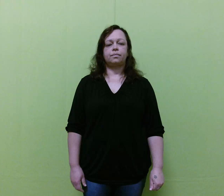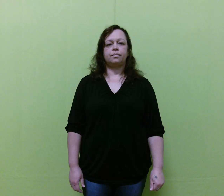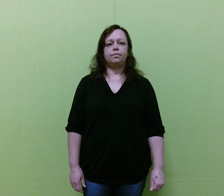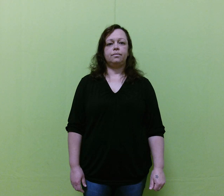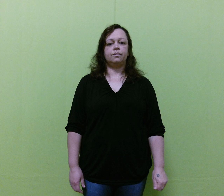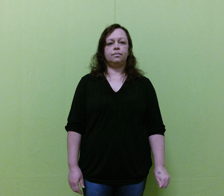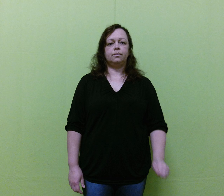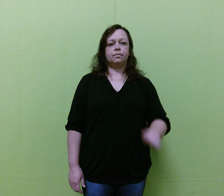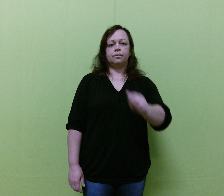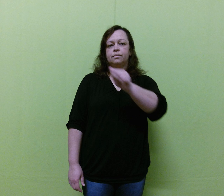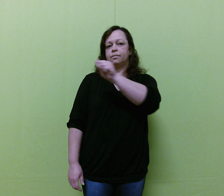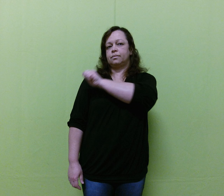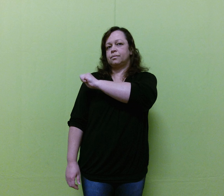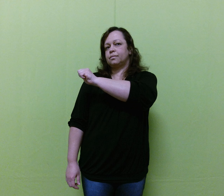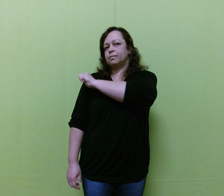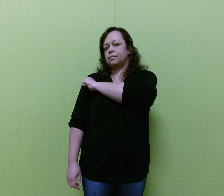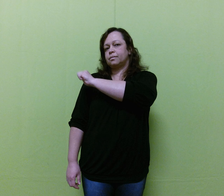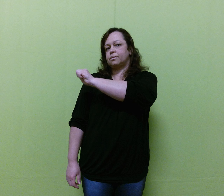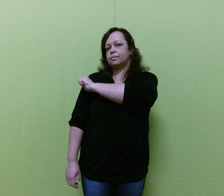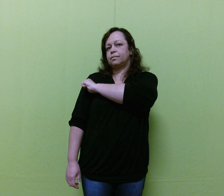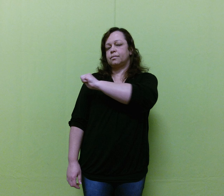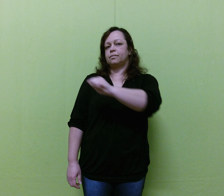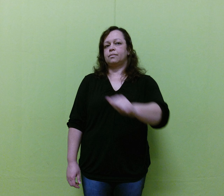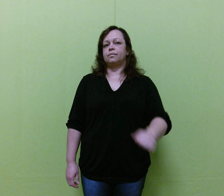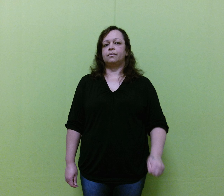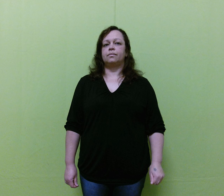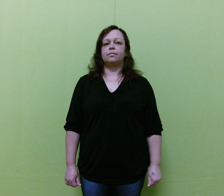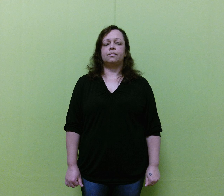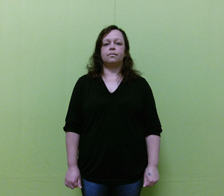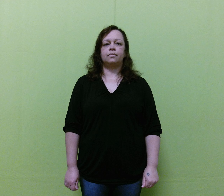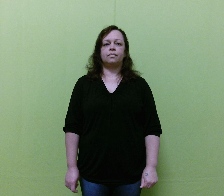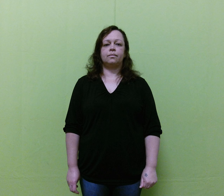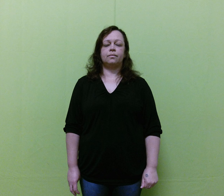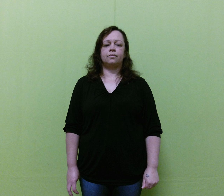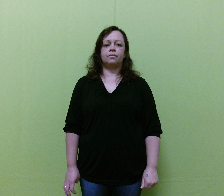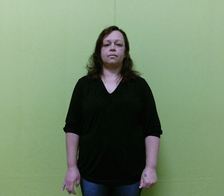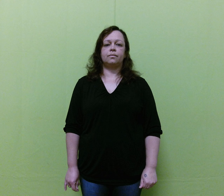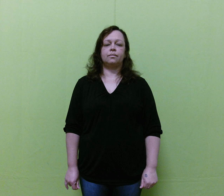aluno